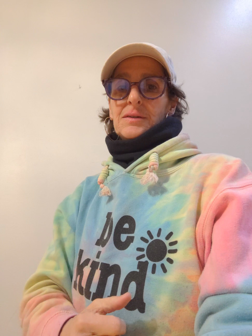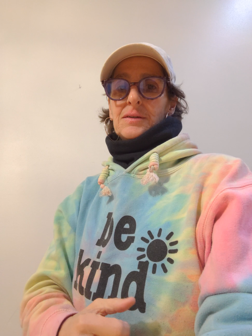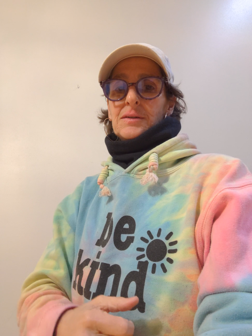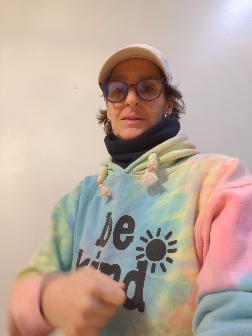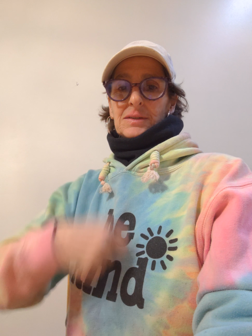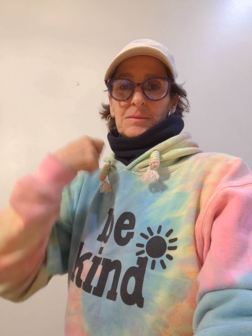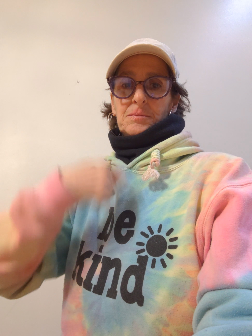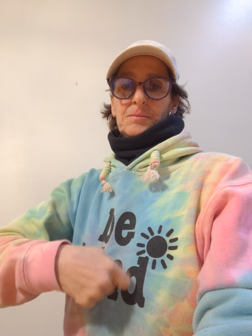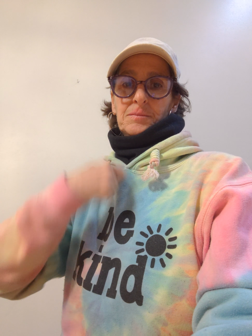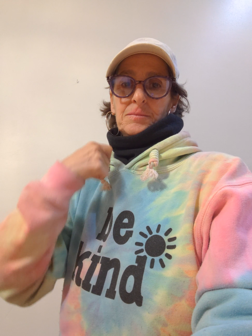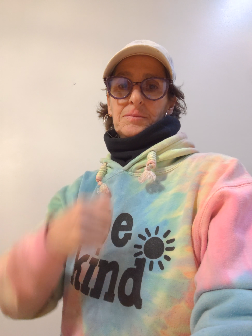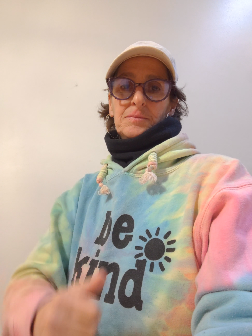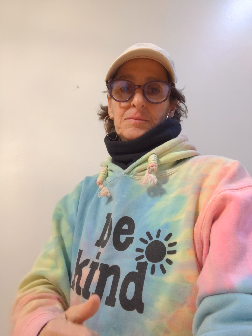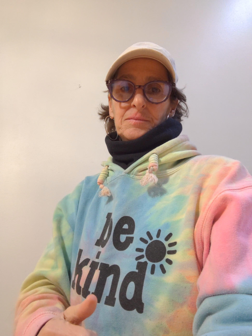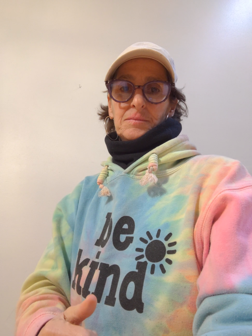zipper